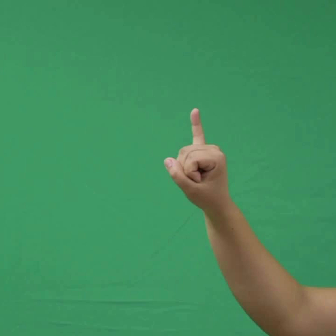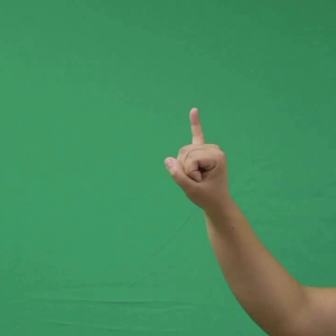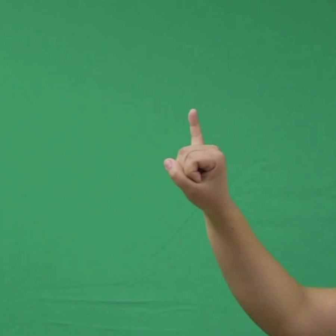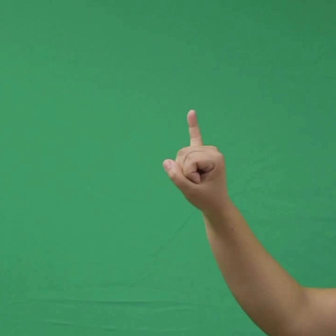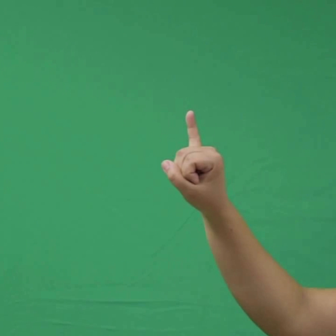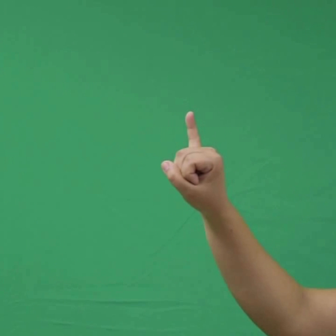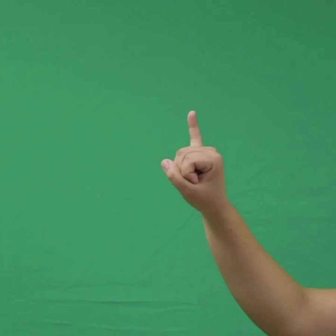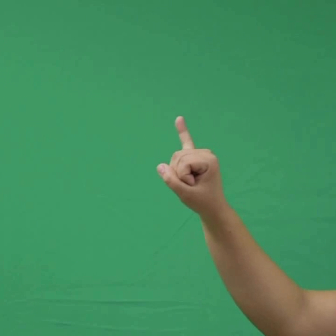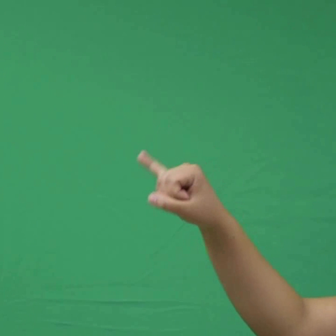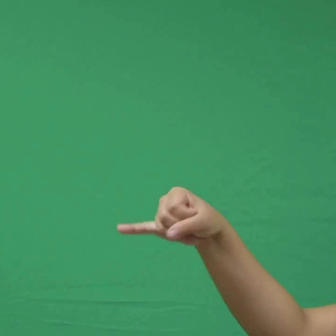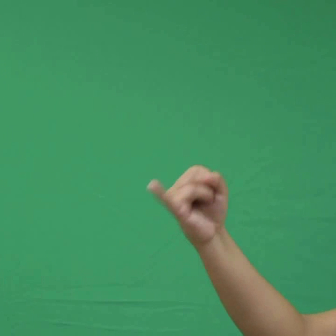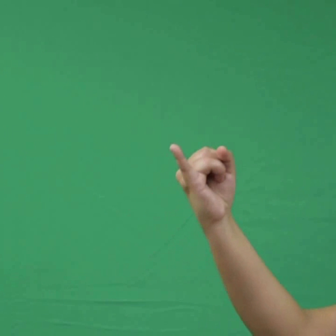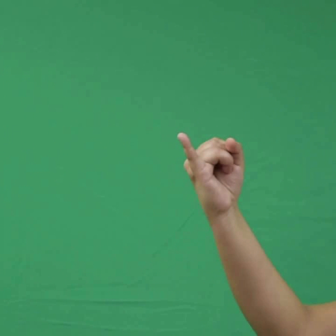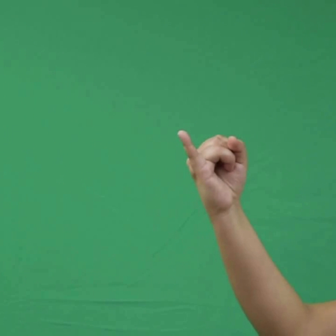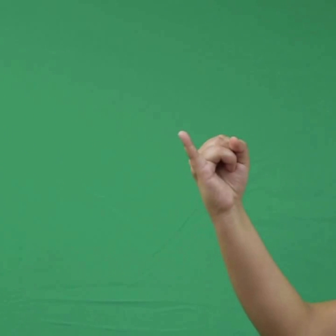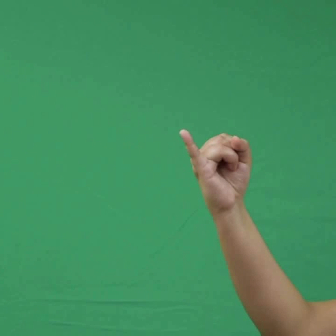J